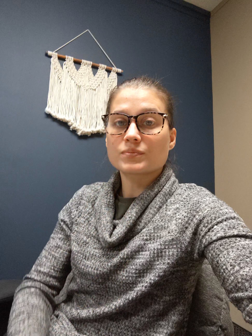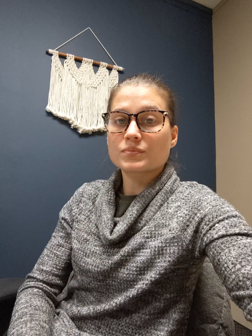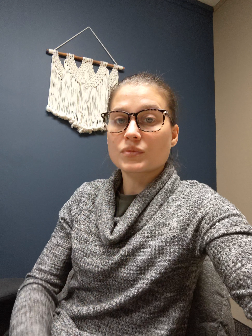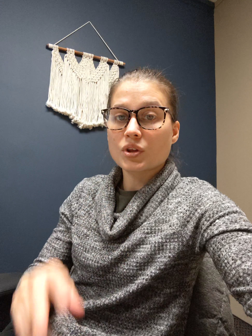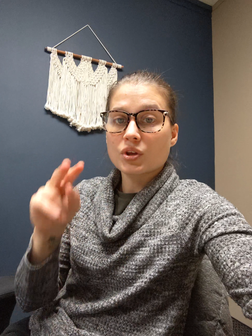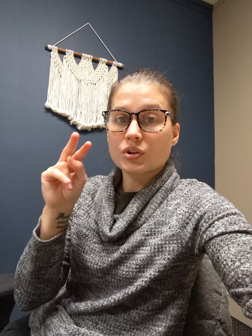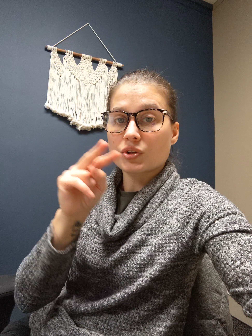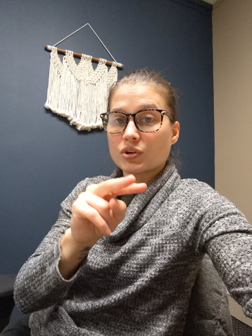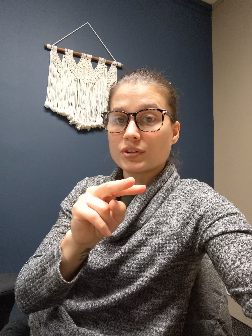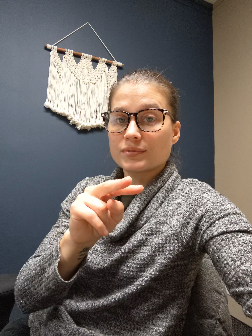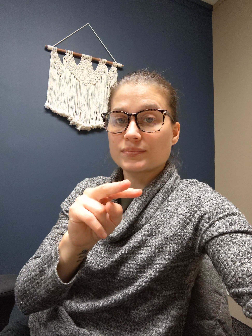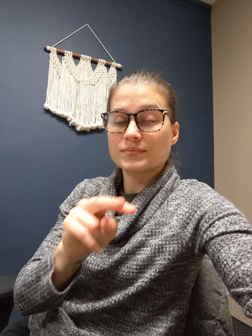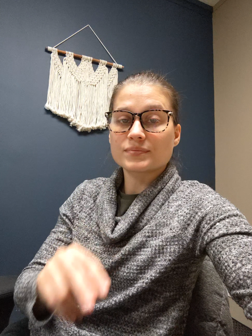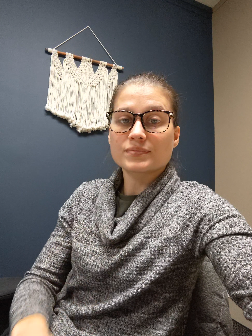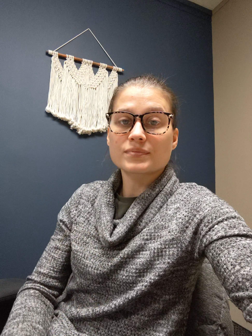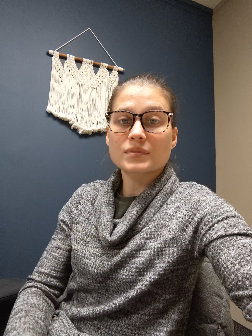look